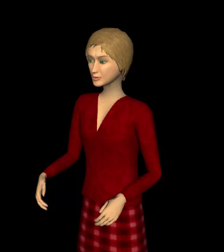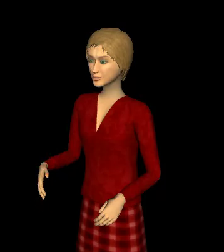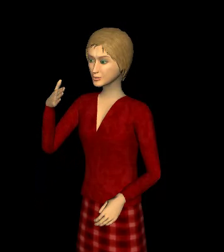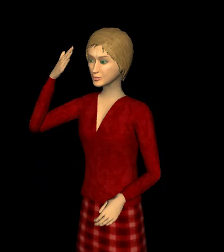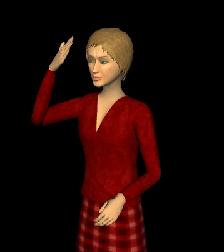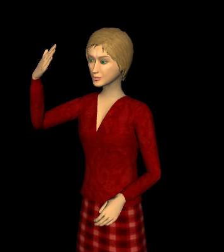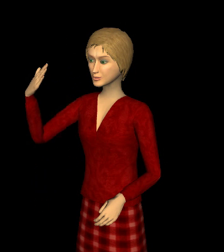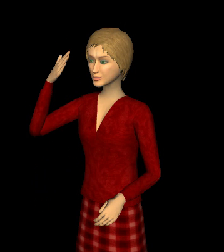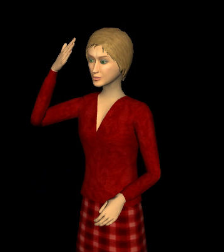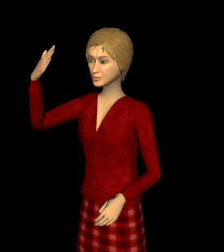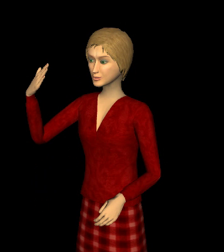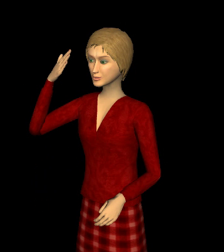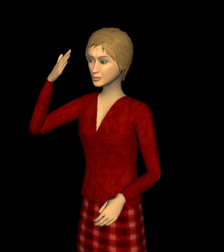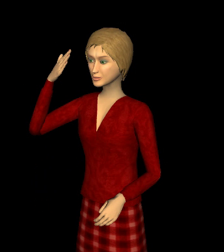حيوان